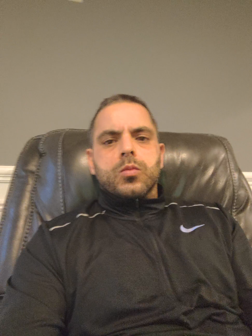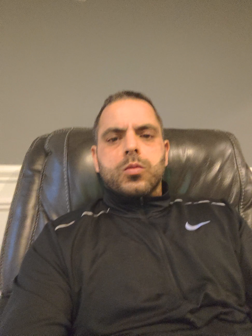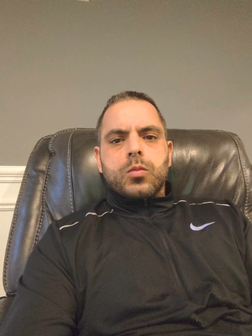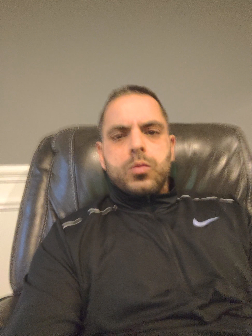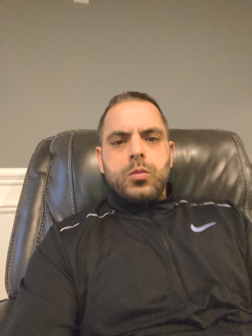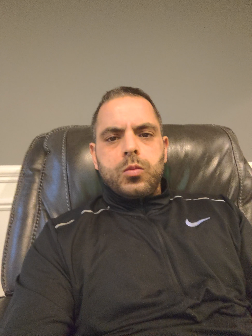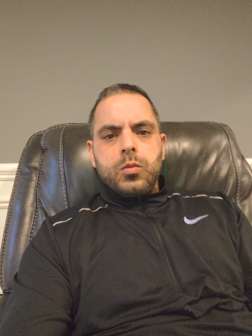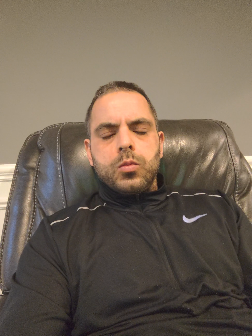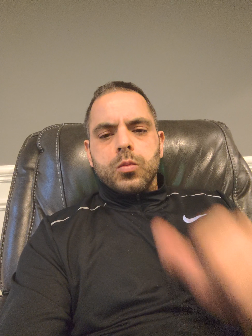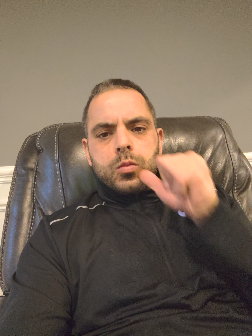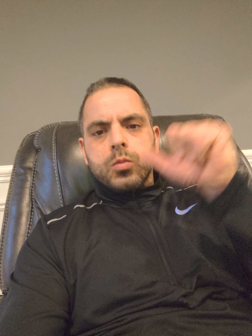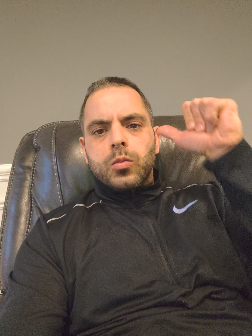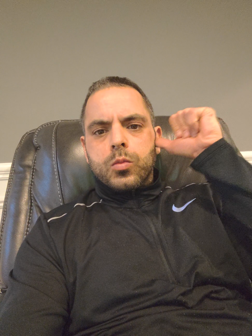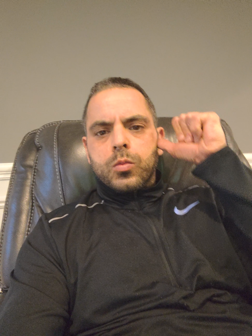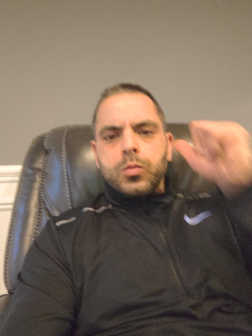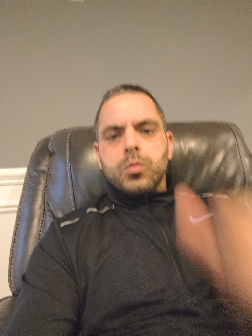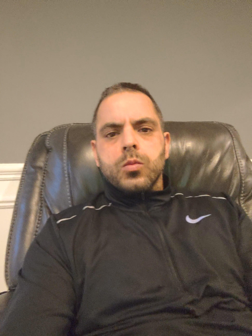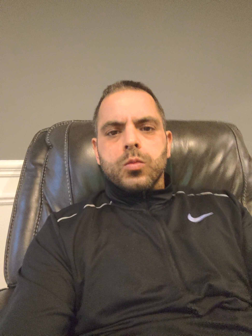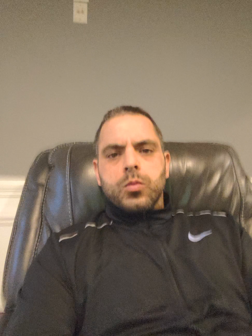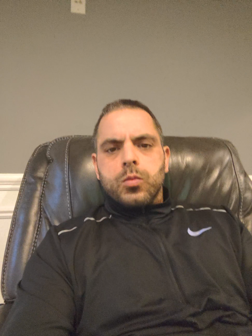yesterday